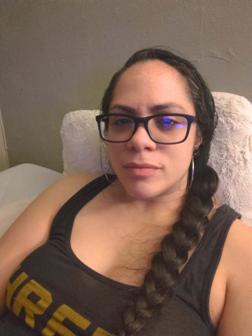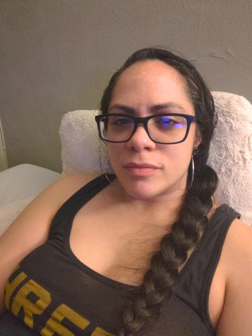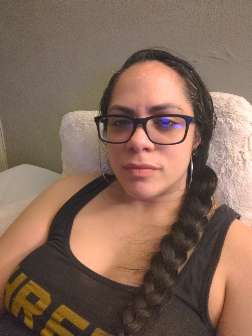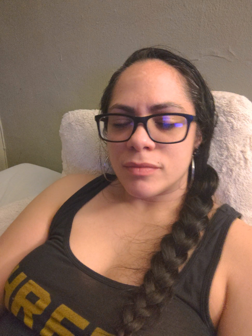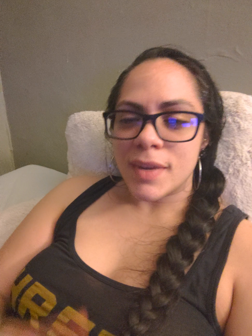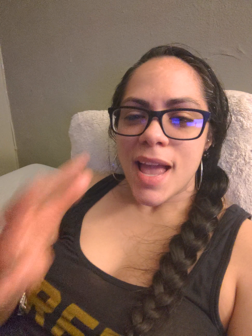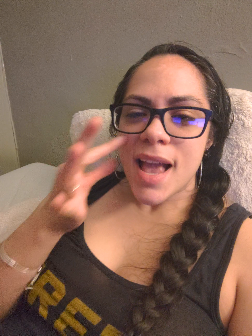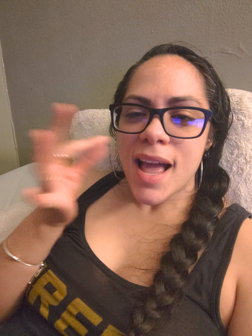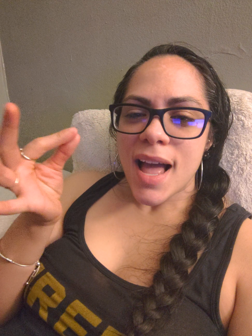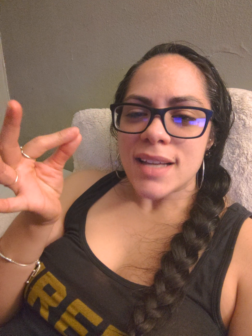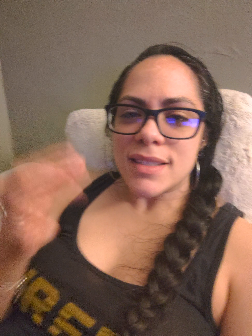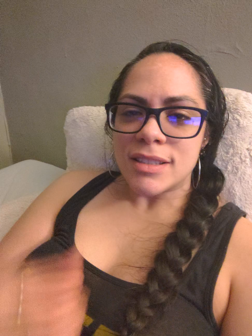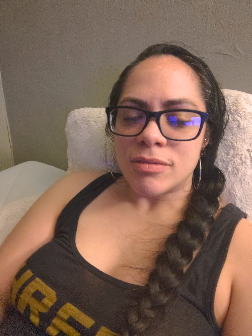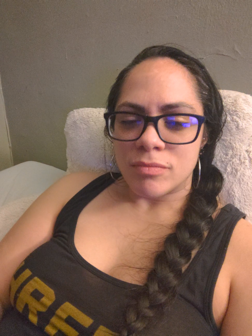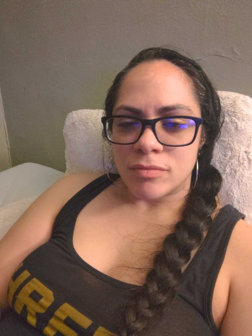cat